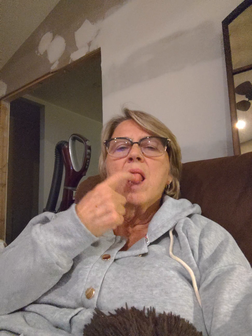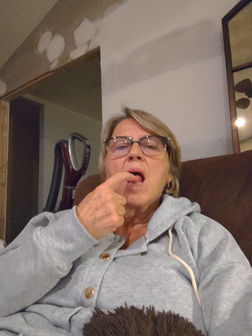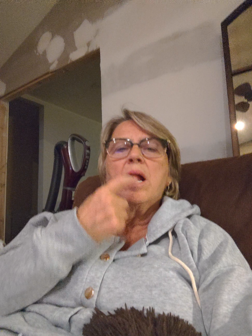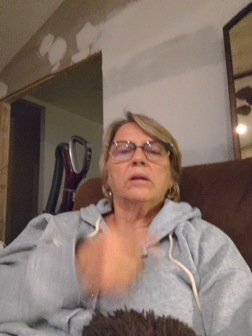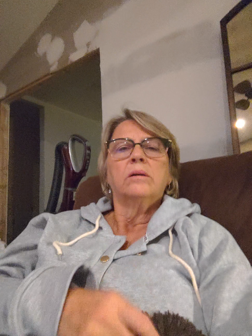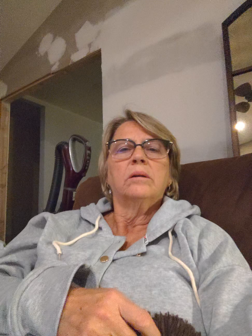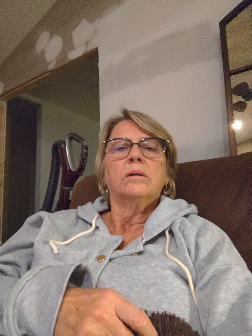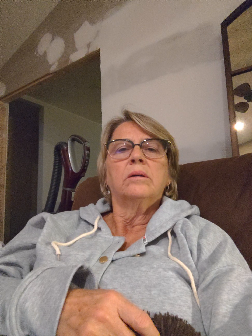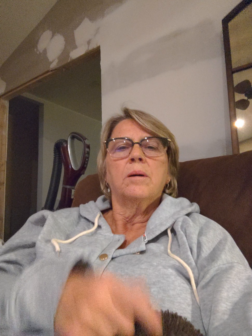tongue